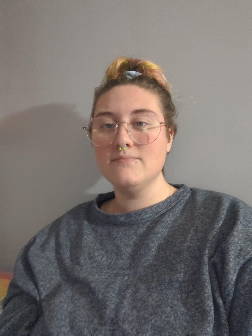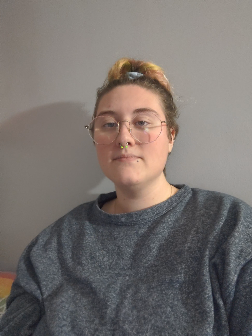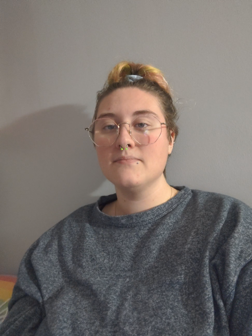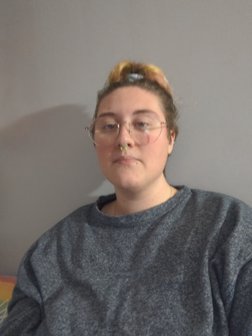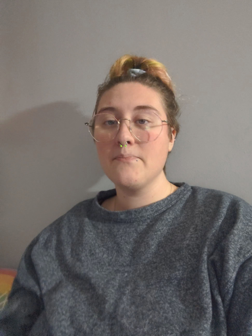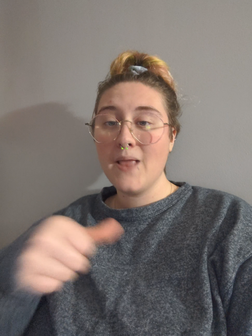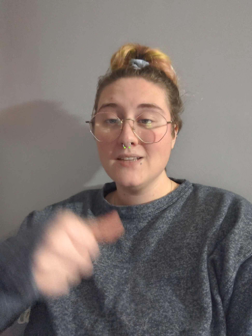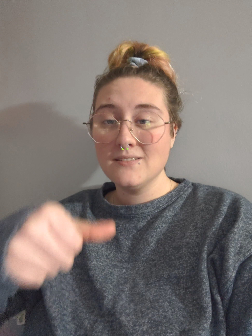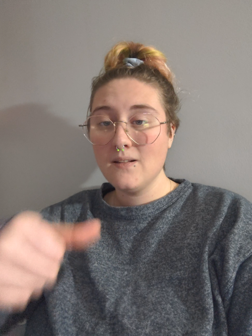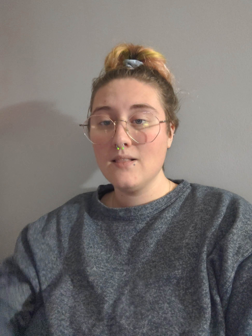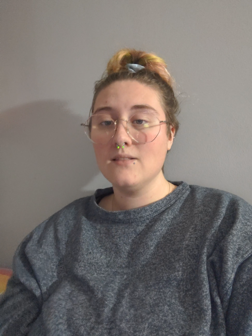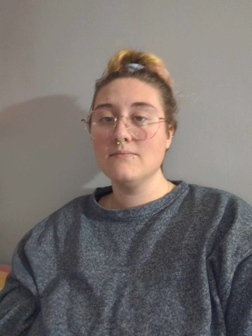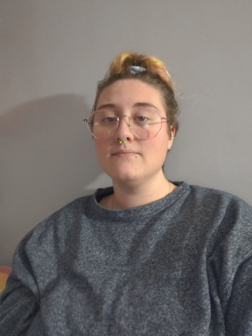puzzle